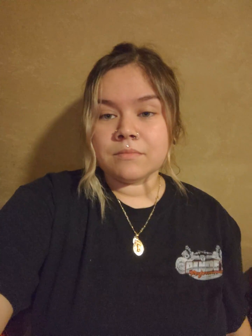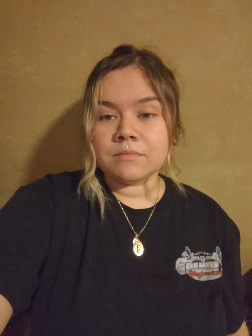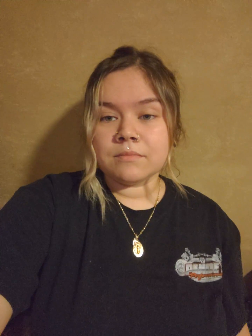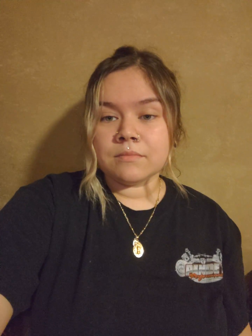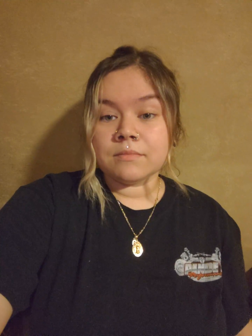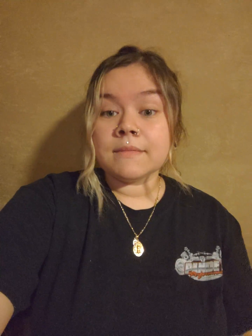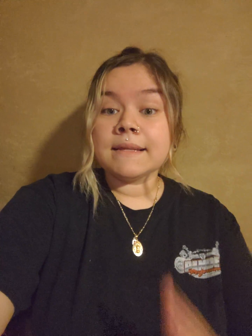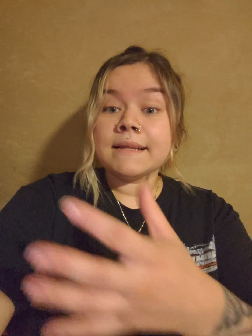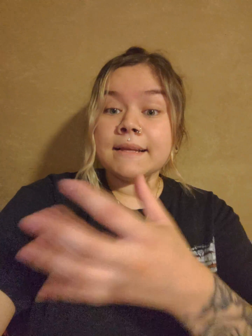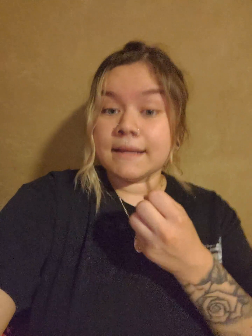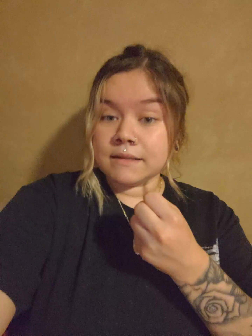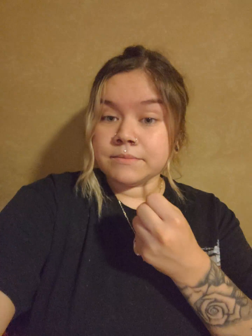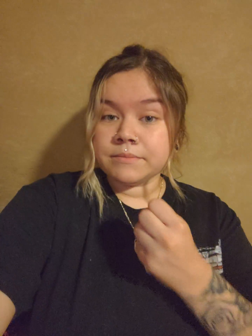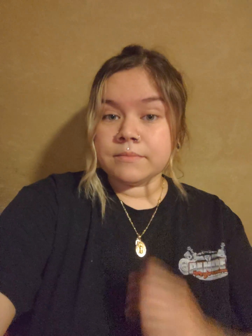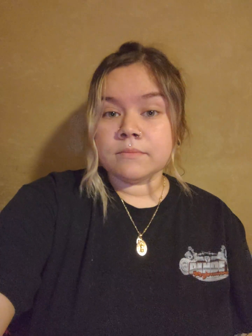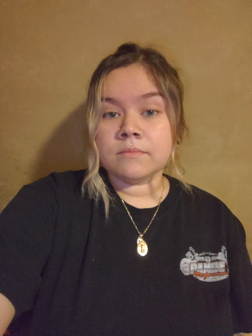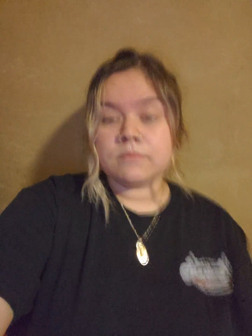get